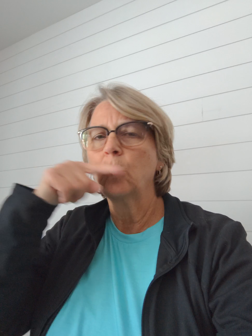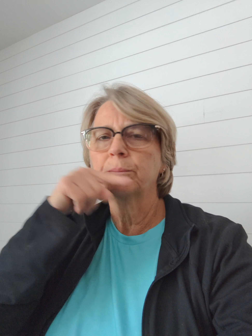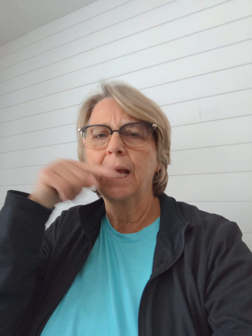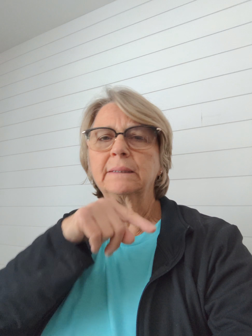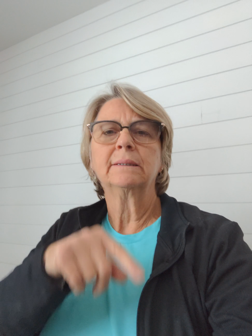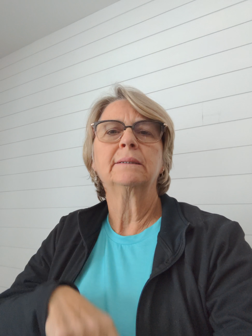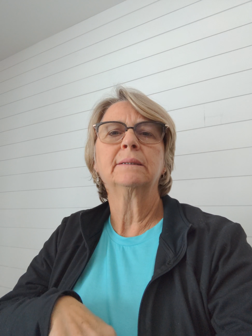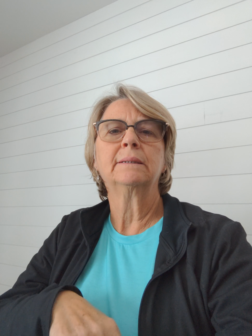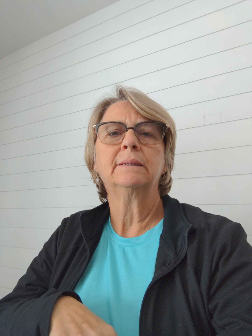toothbrush